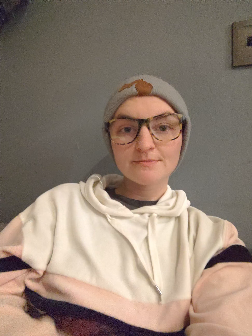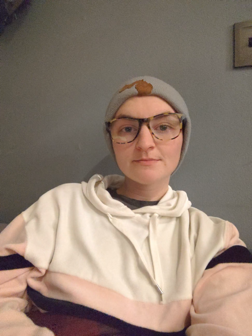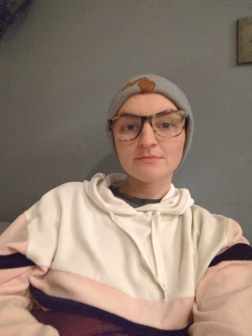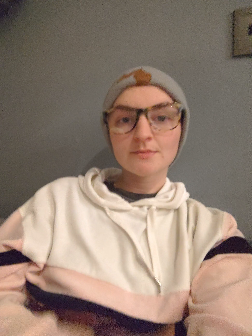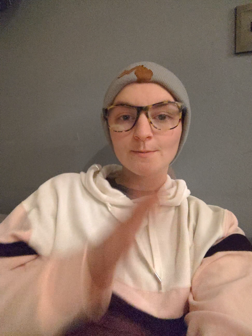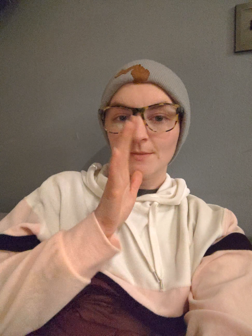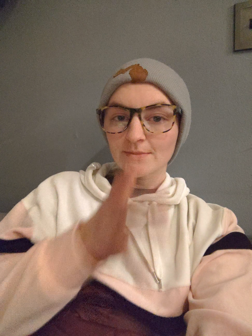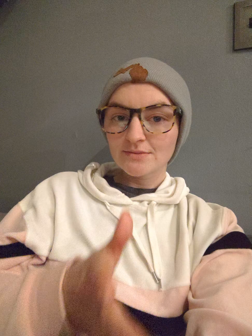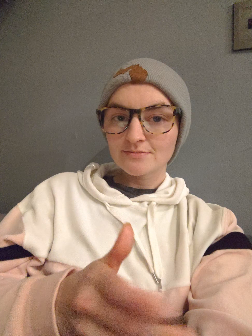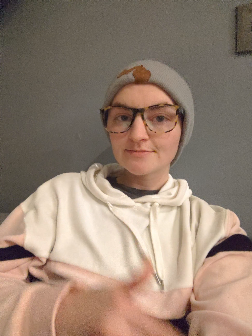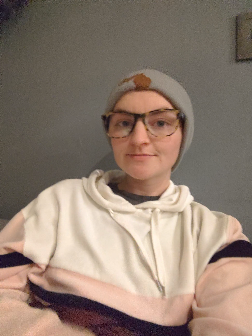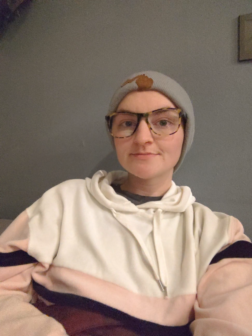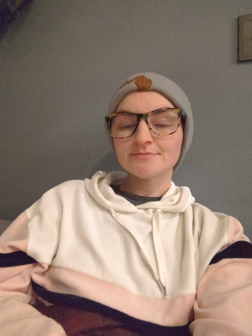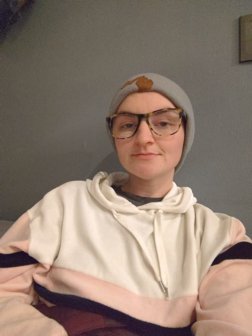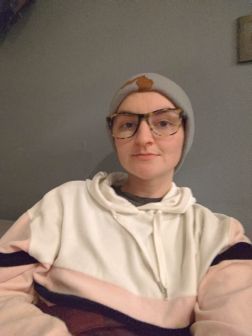grandma